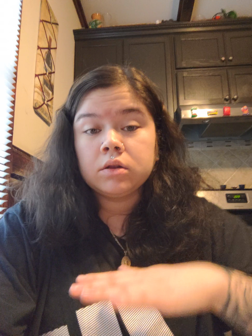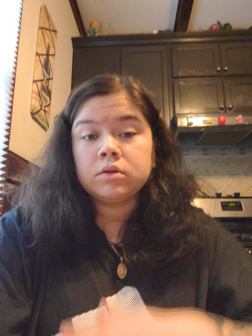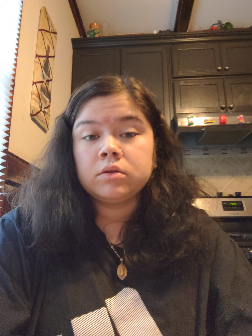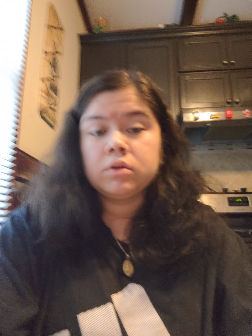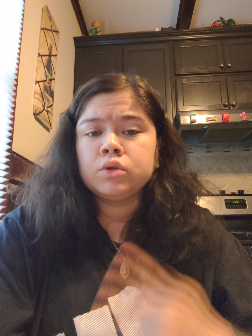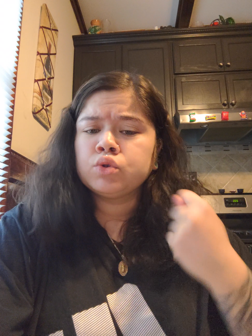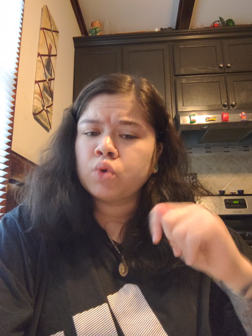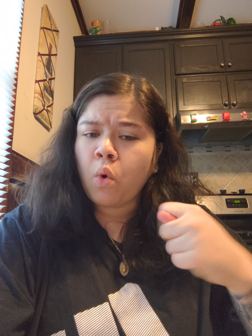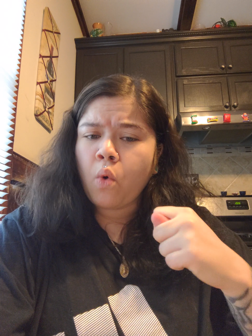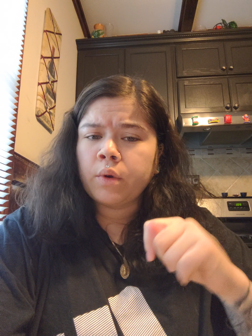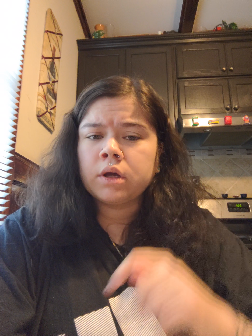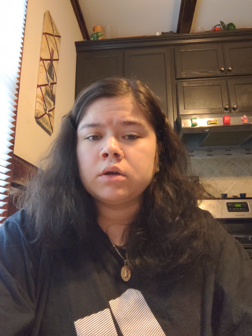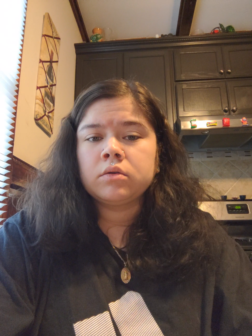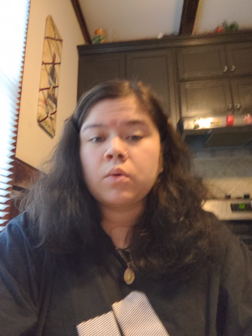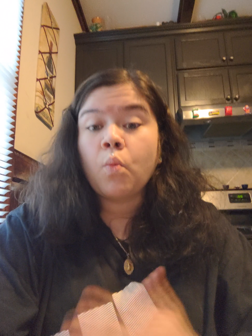toy